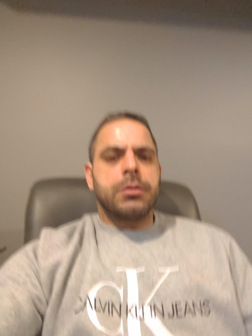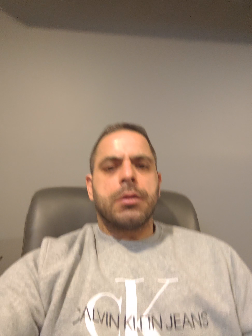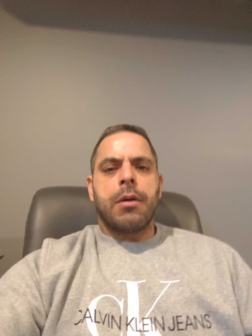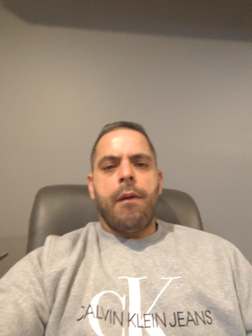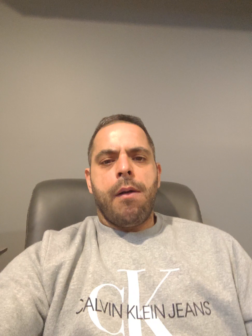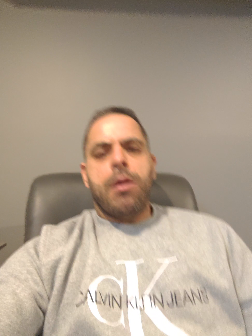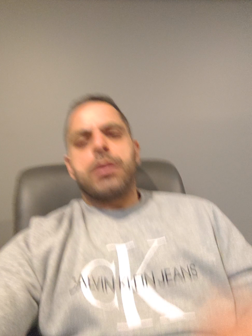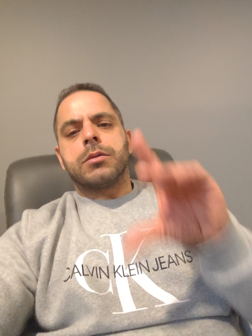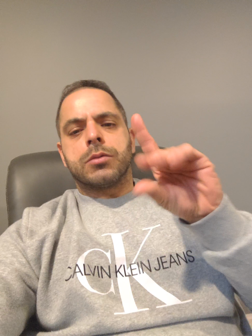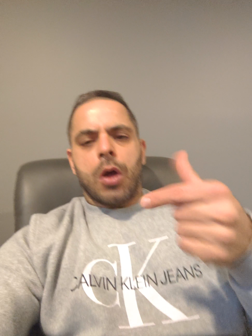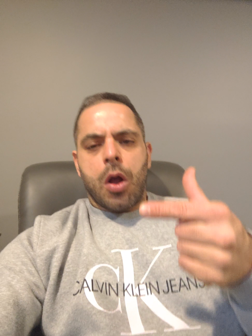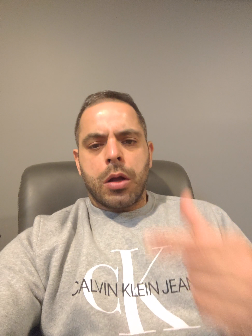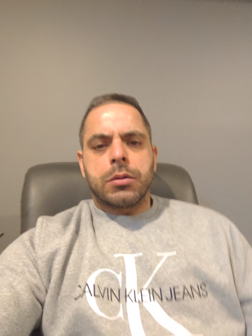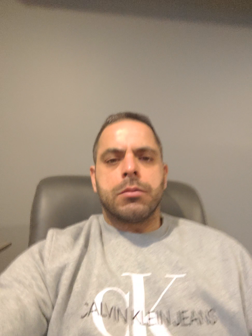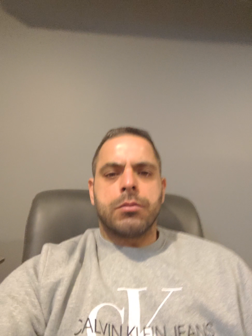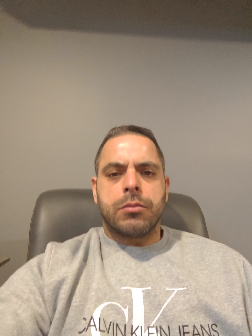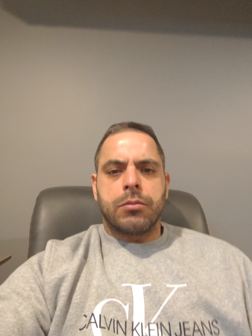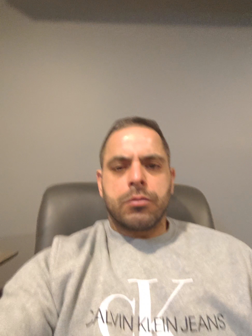dog